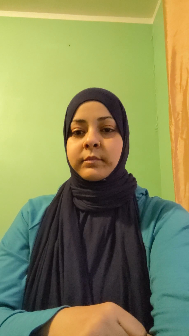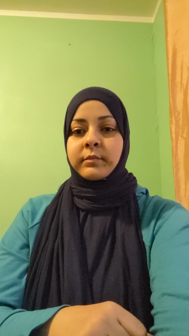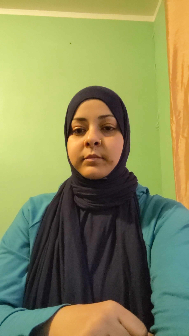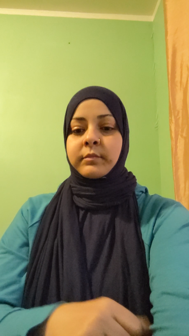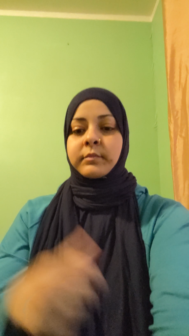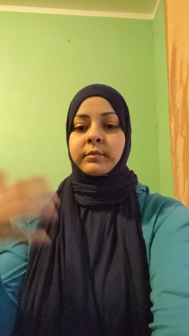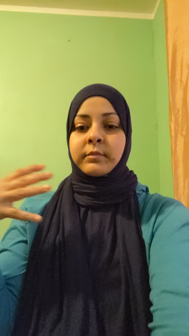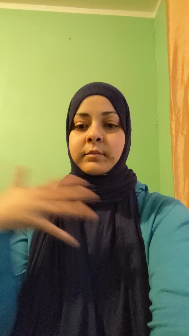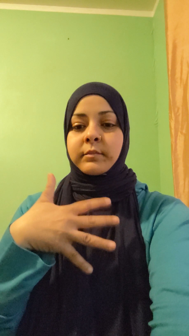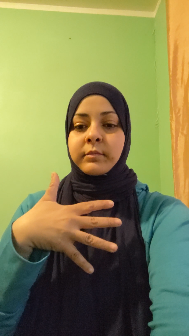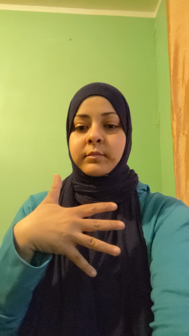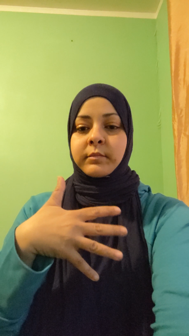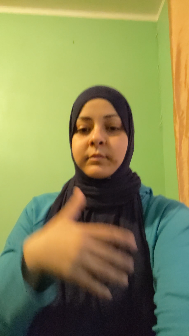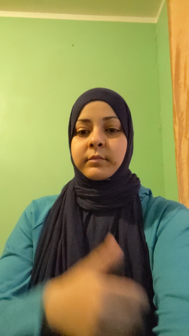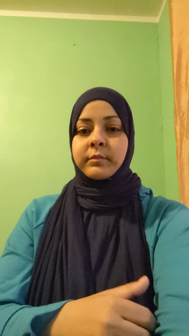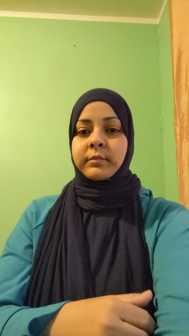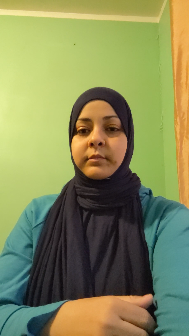scared